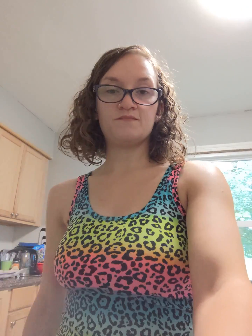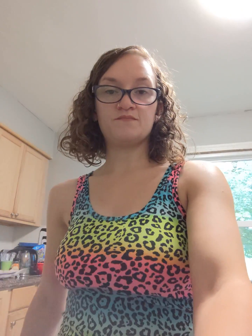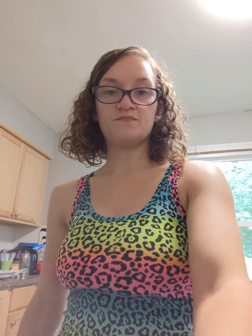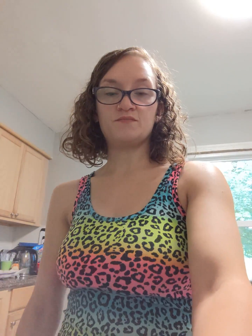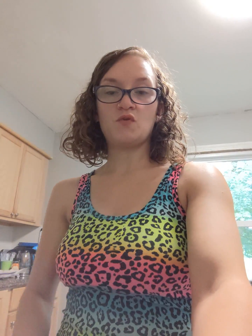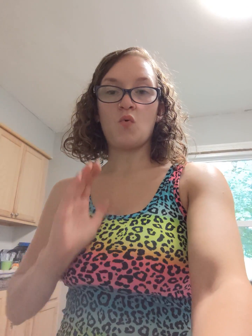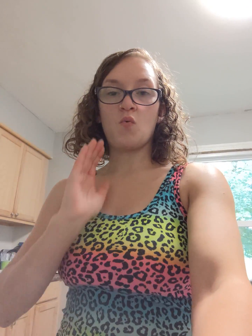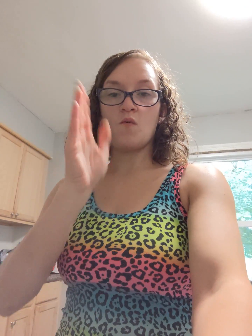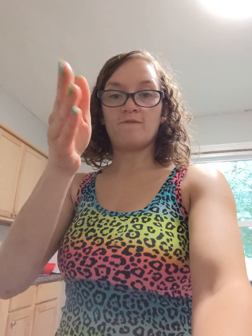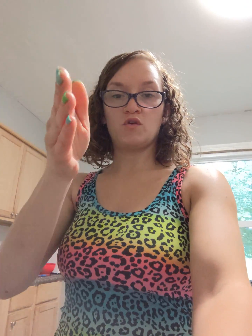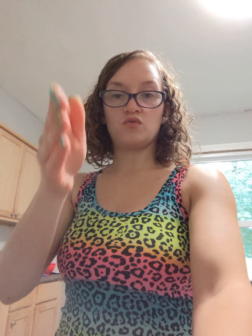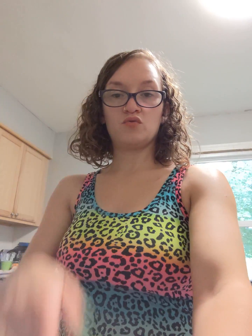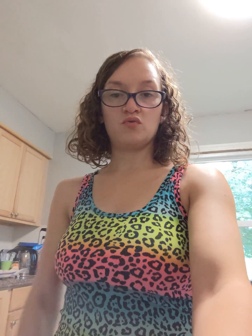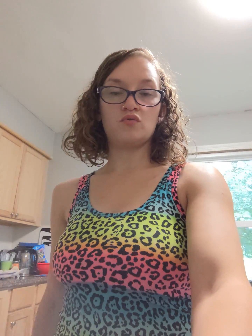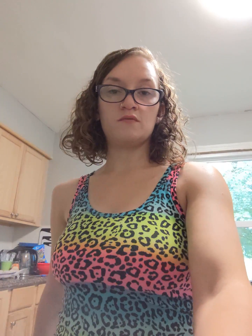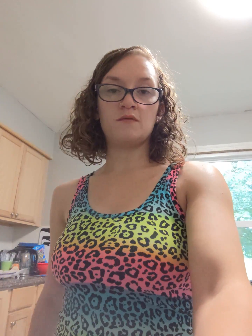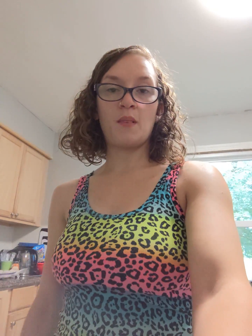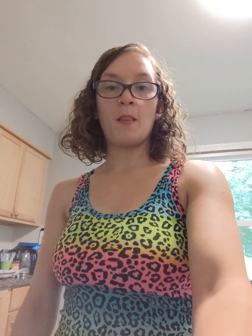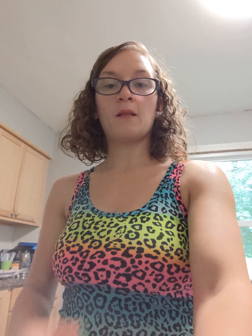over